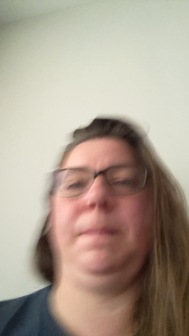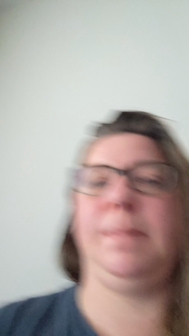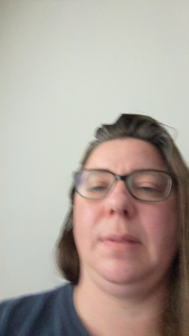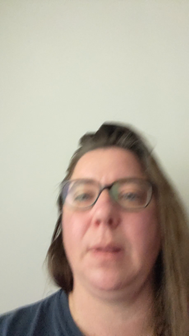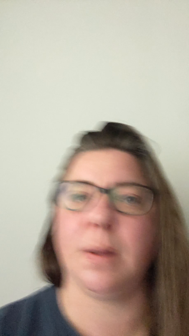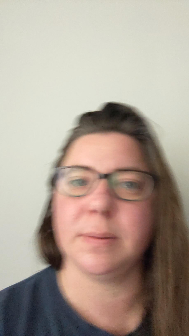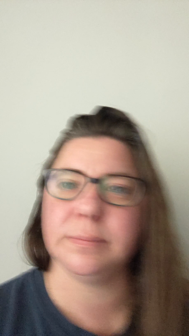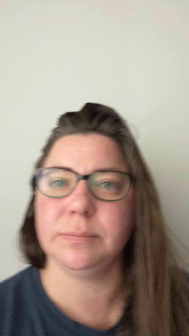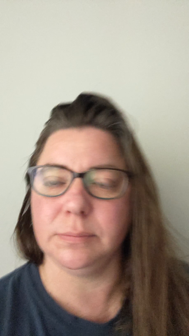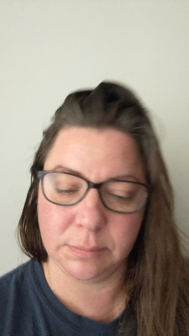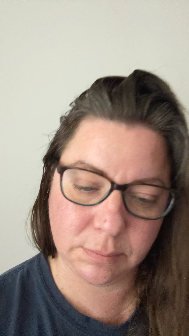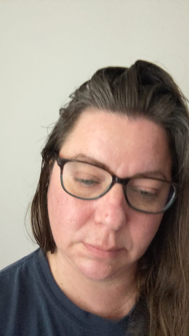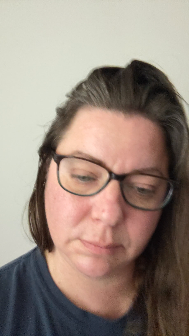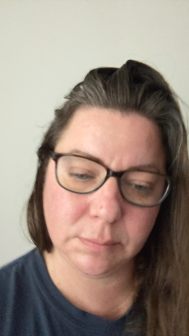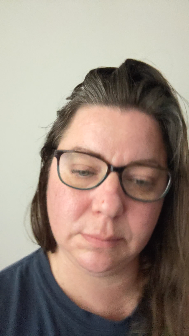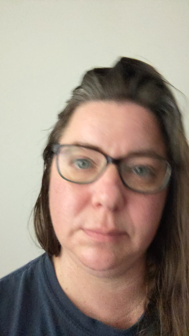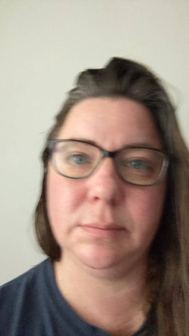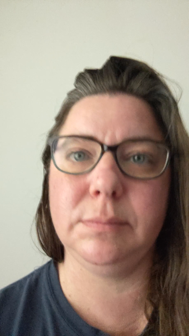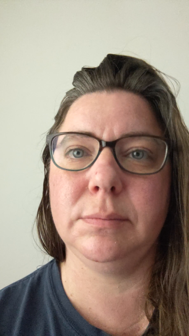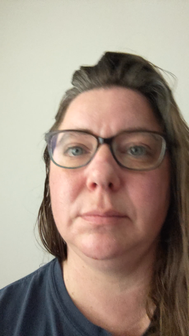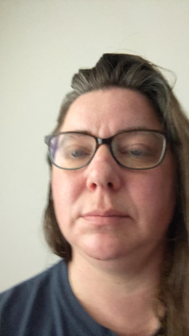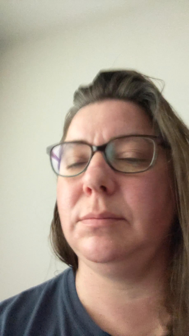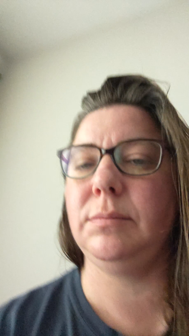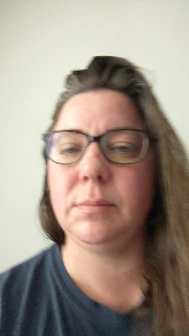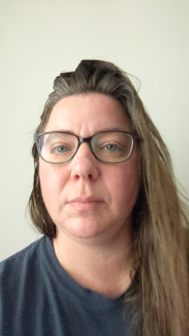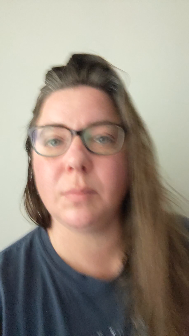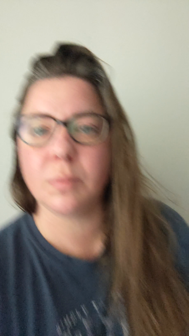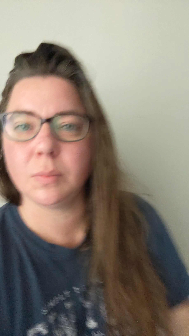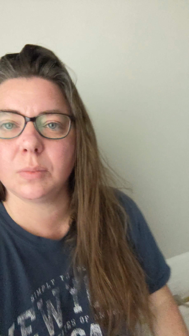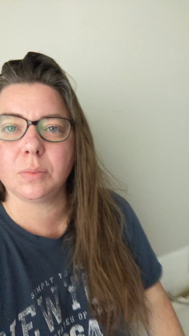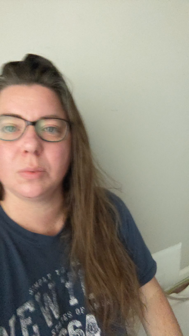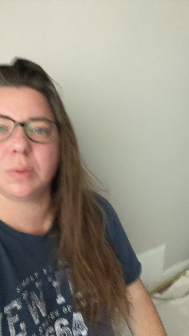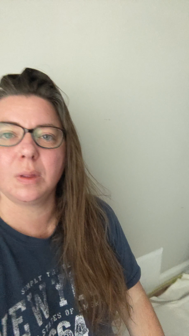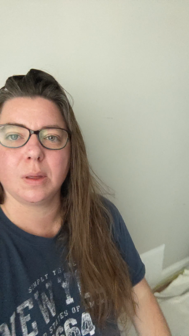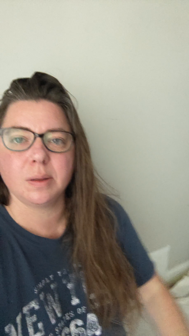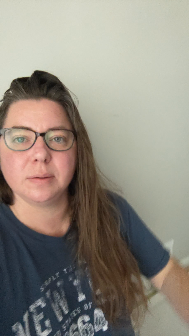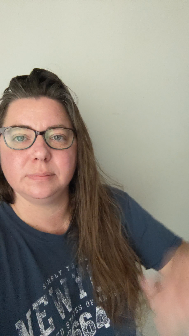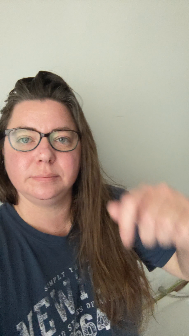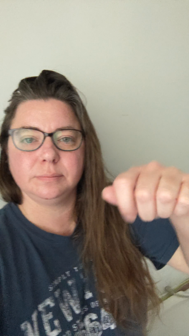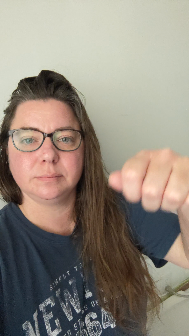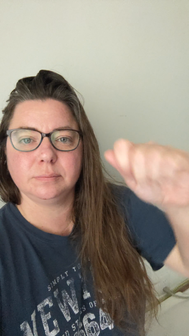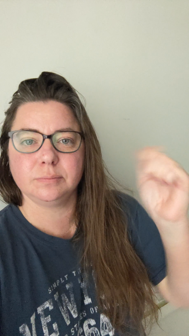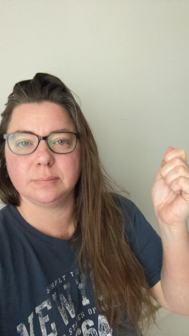rip